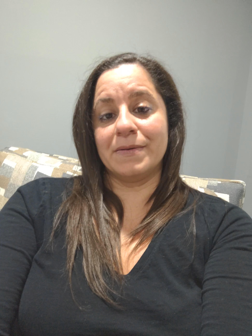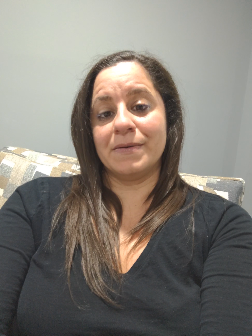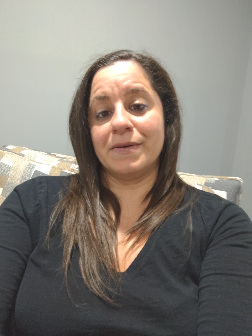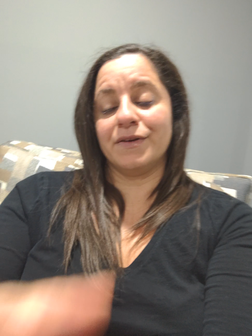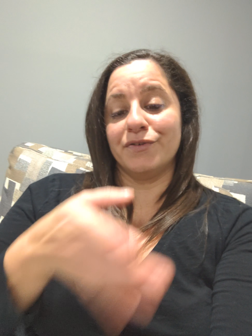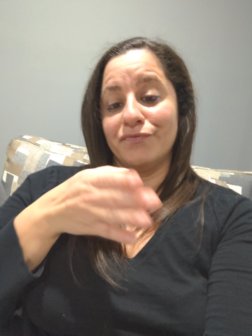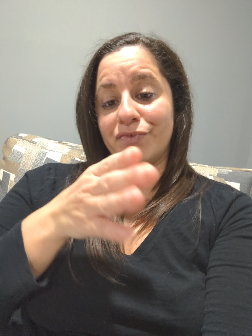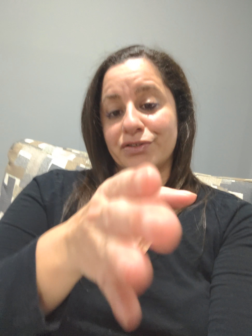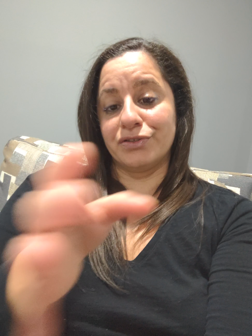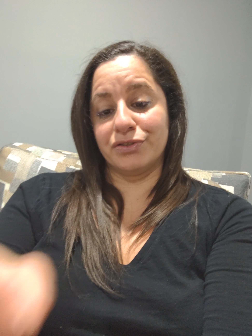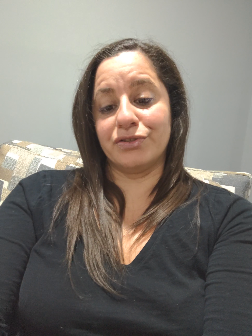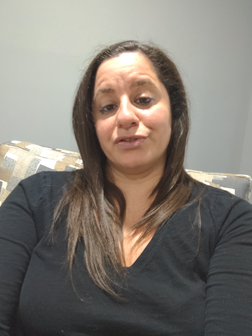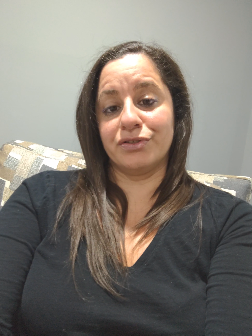fish